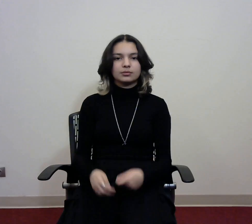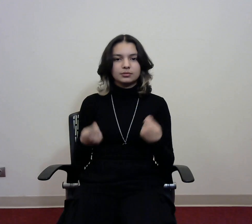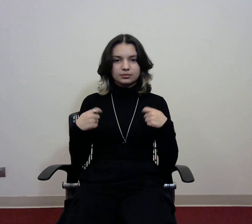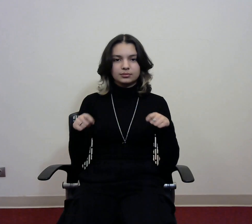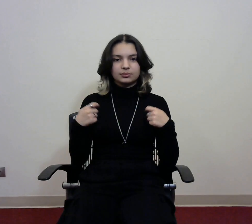satıcı